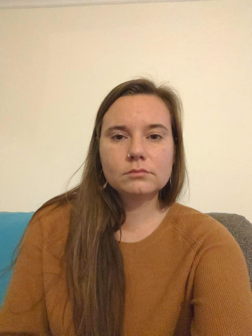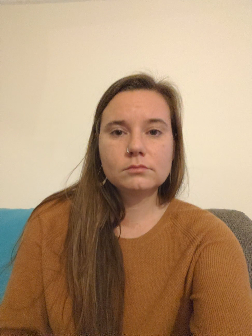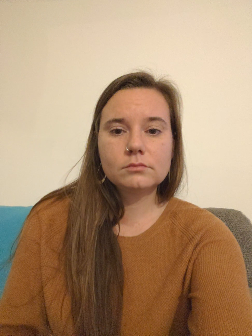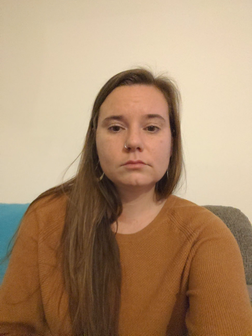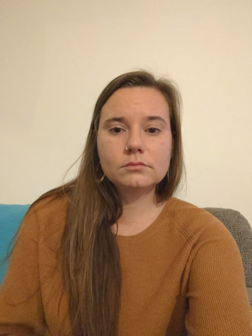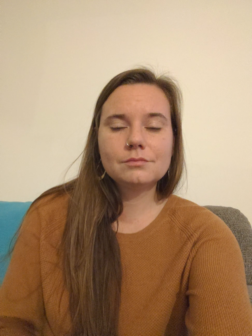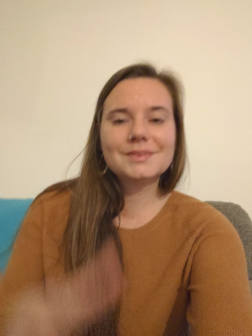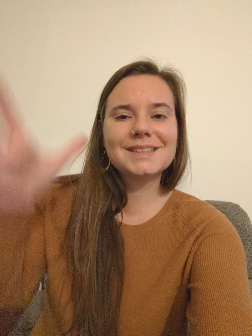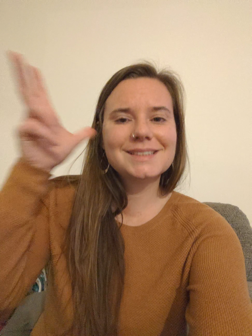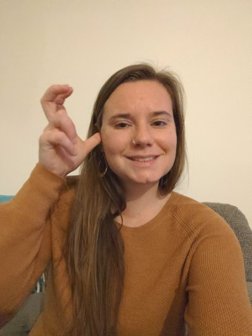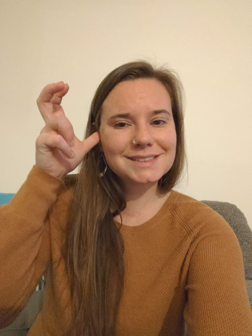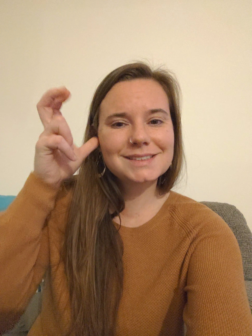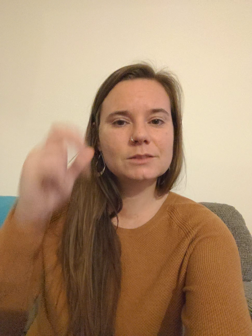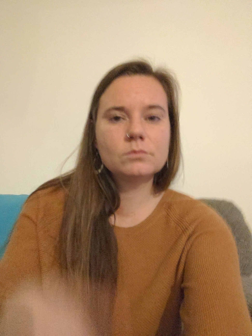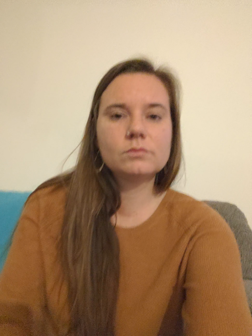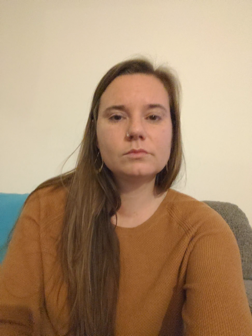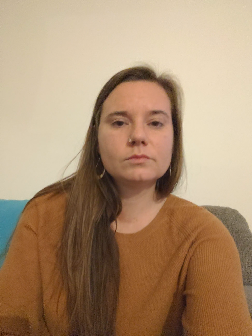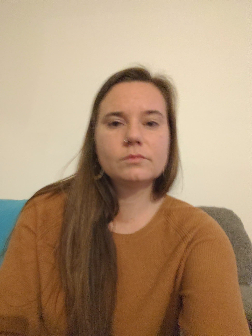listen